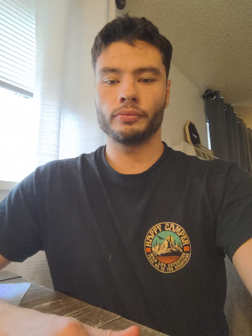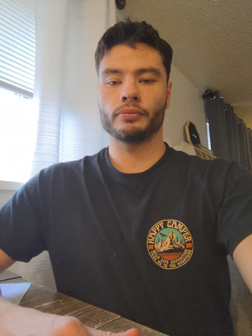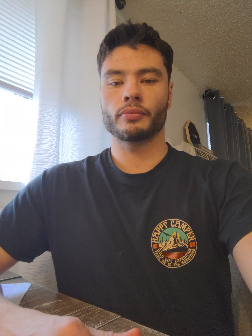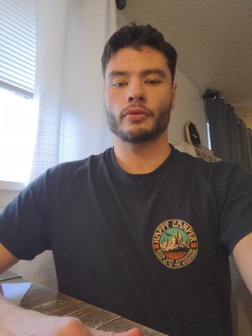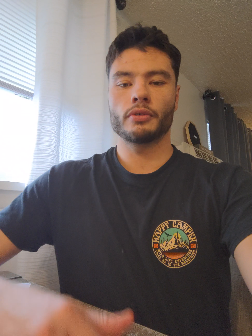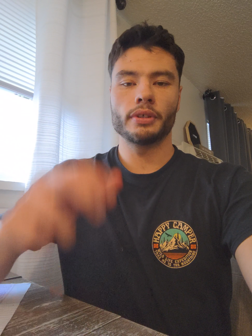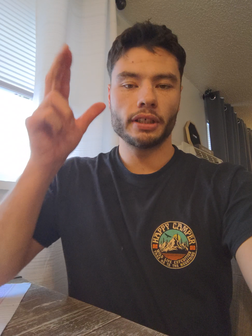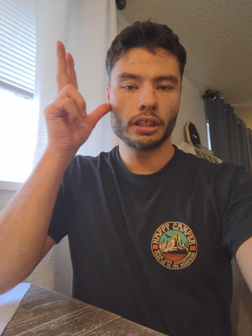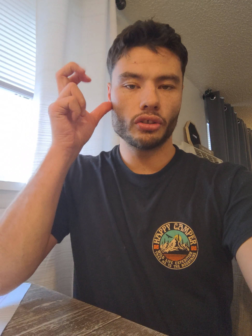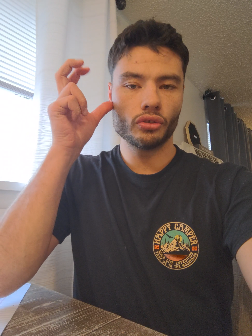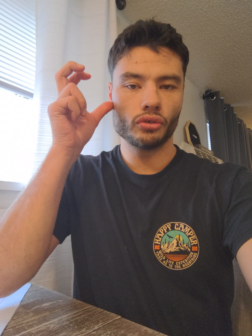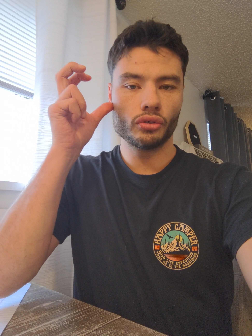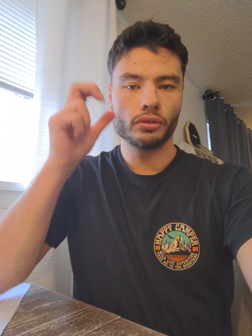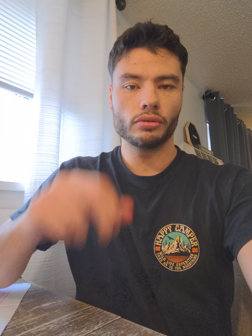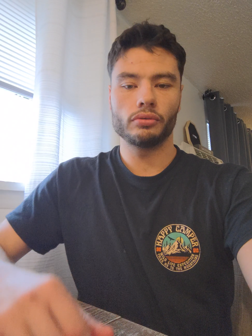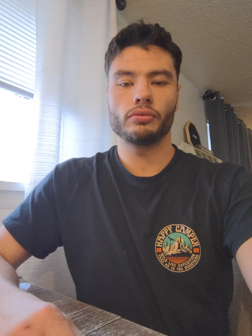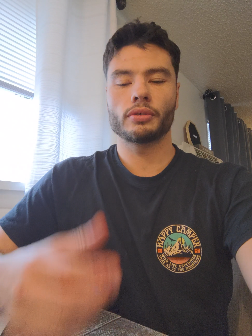hear